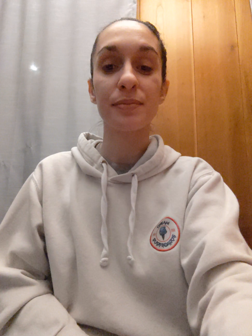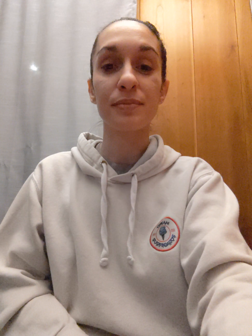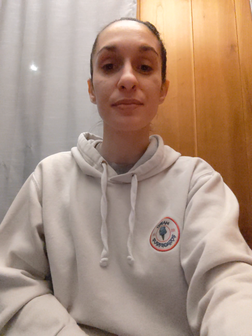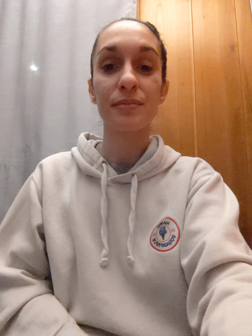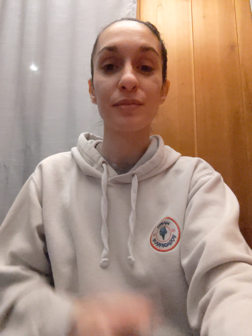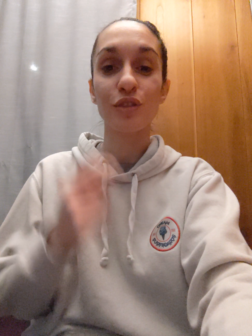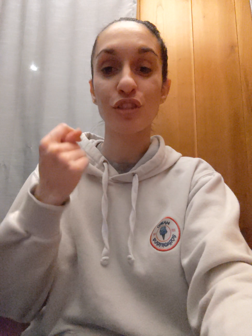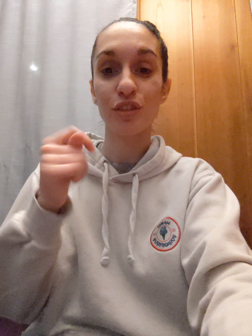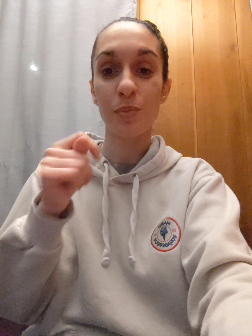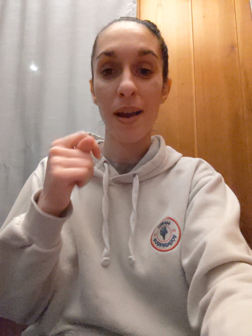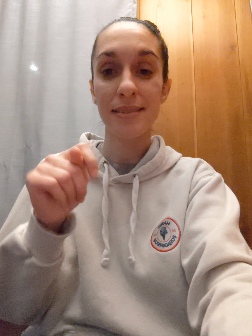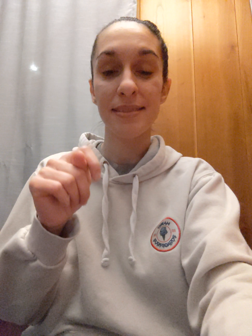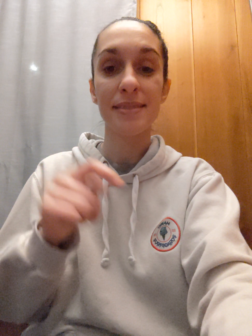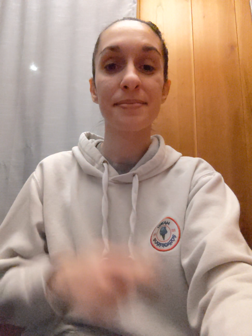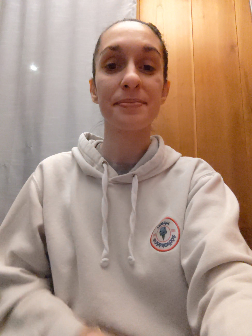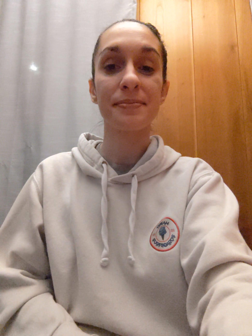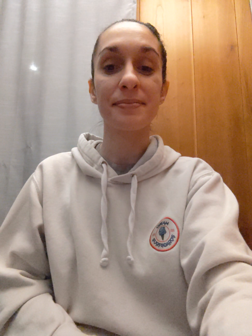toy